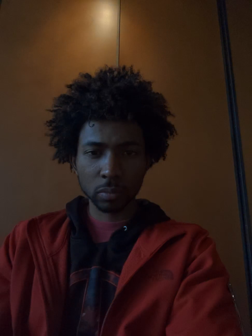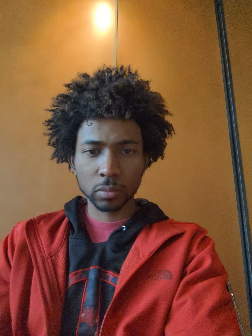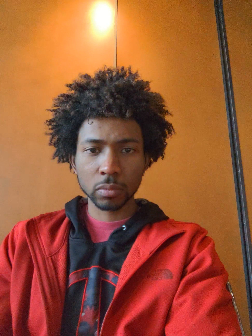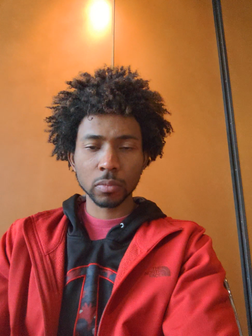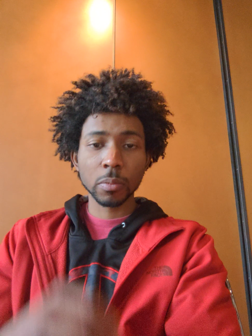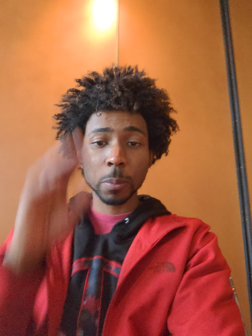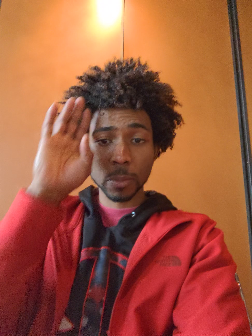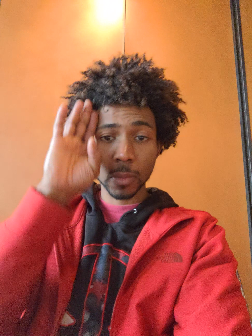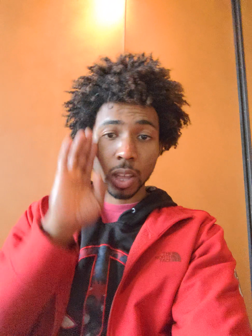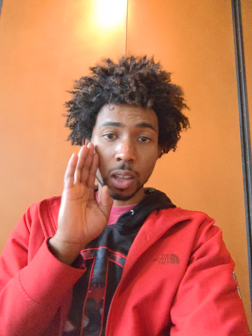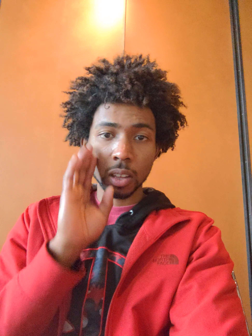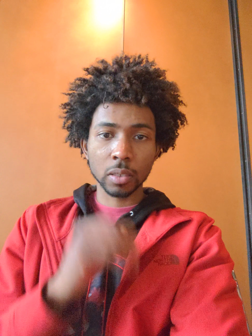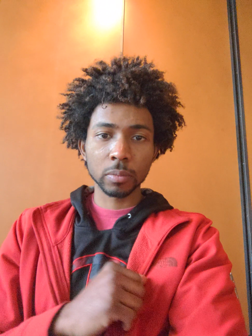brown